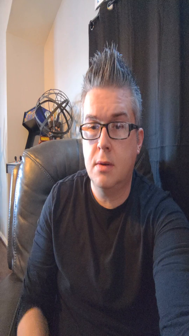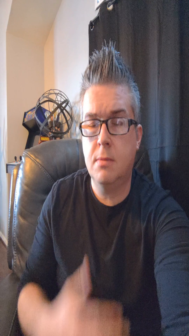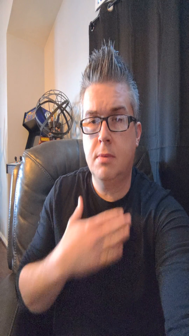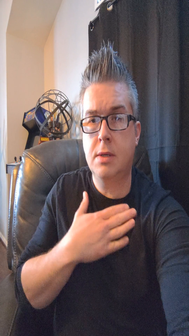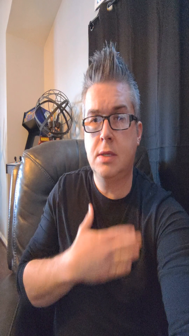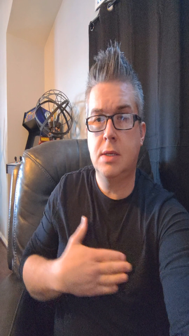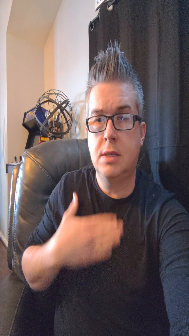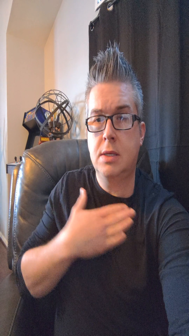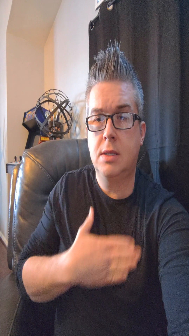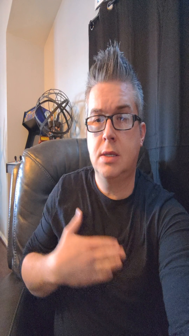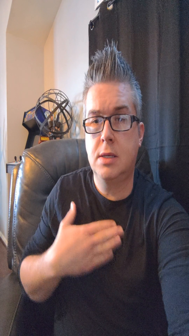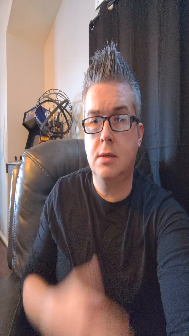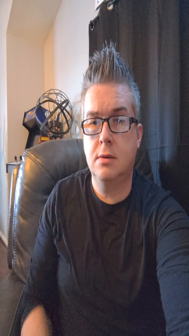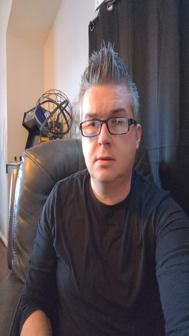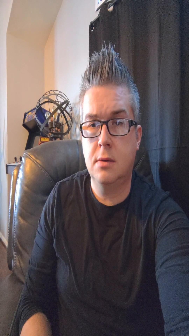please